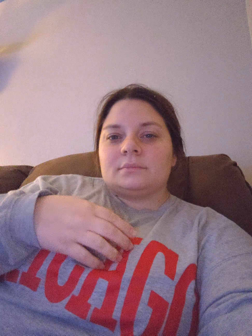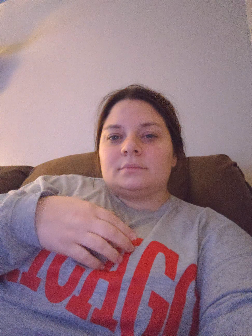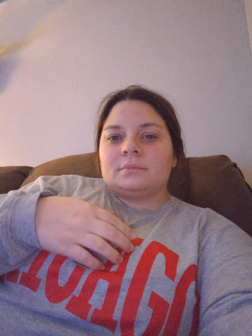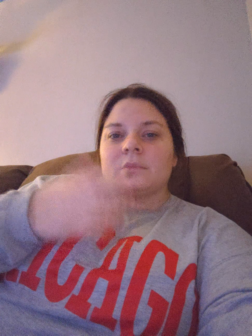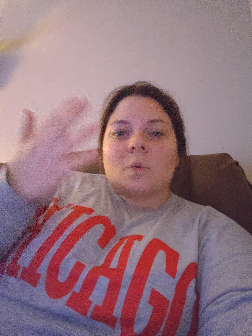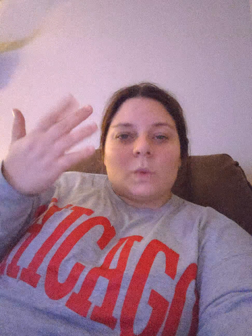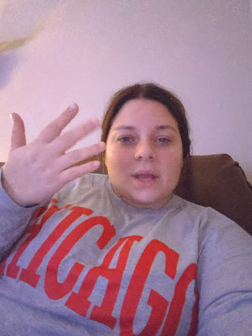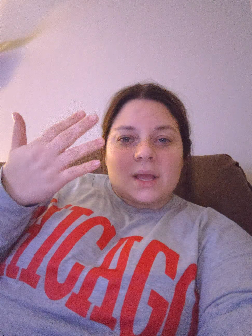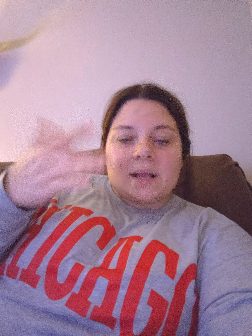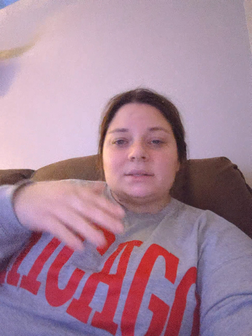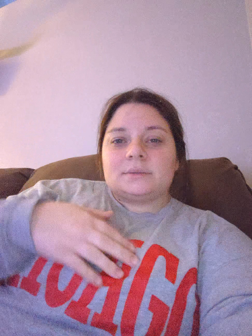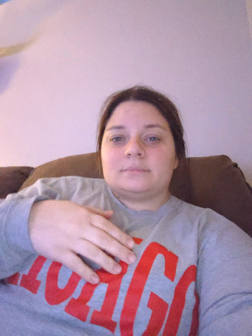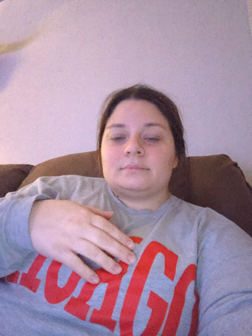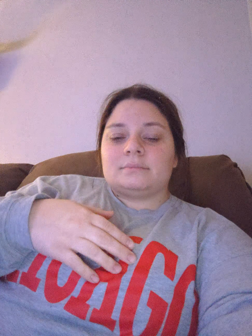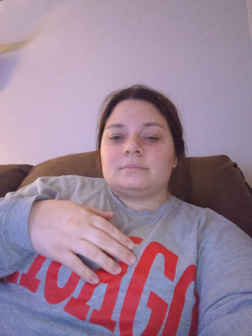wait